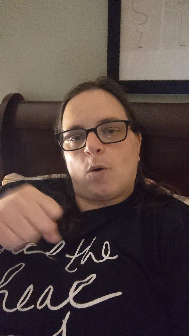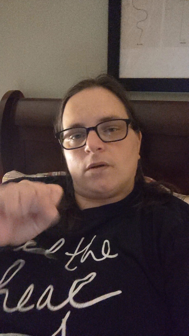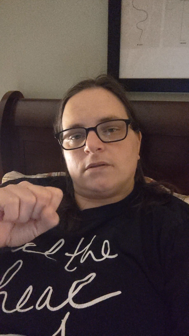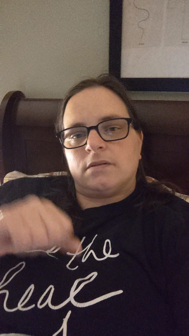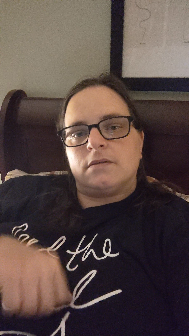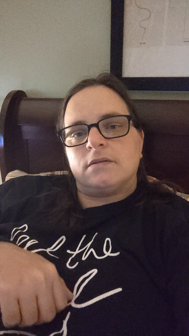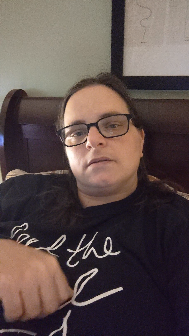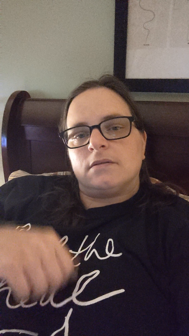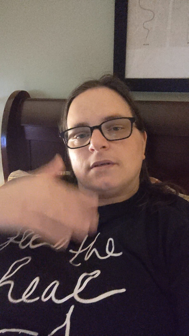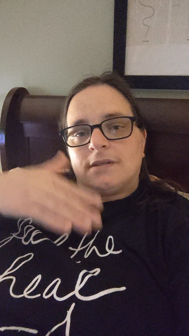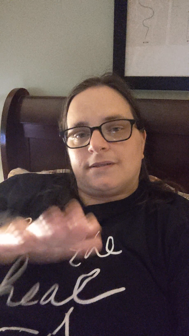enter